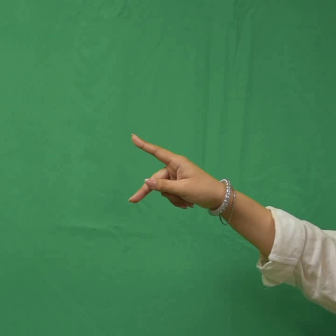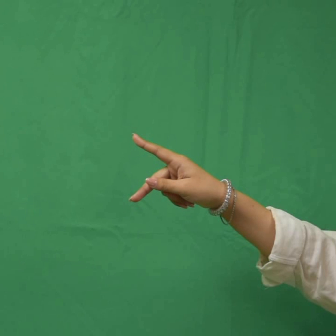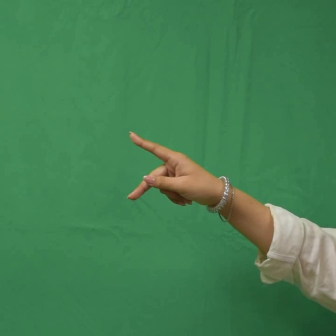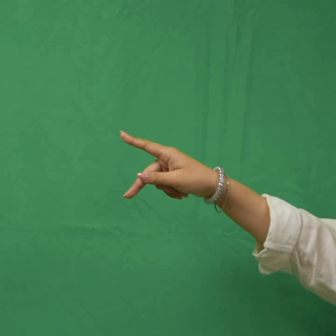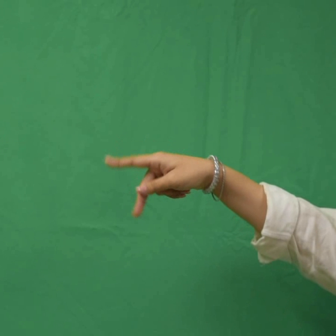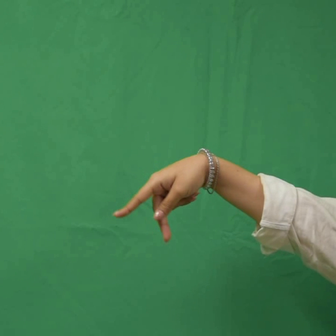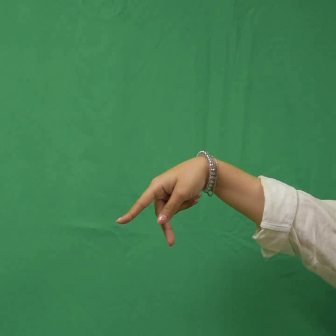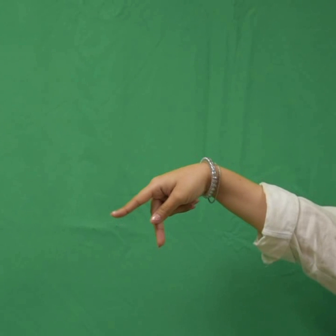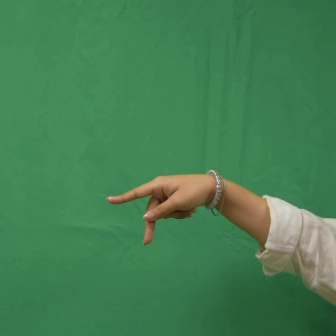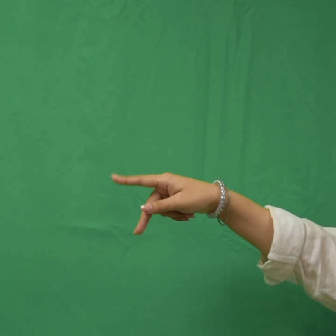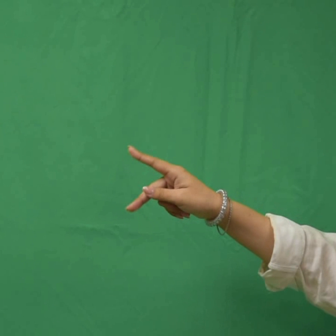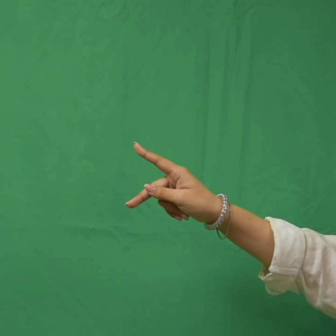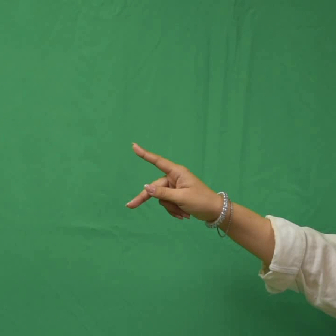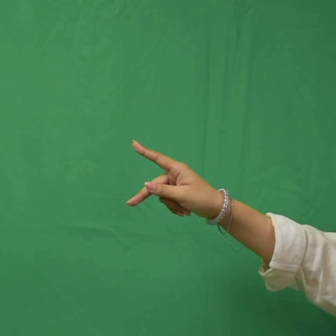K